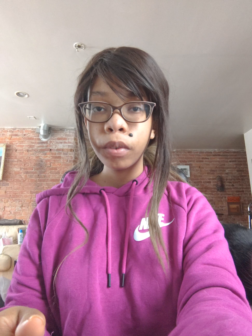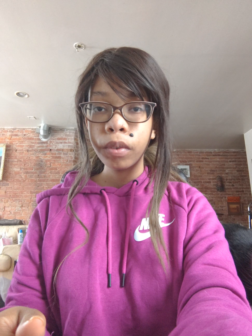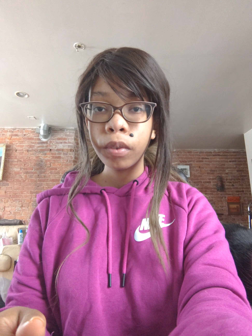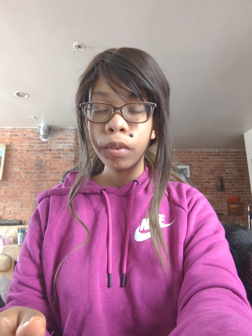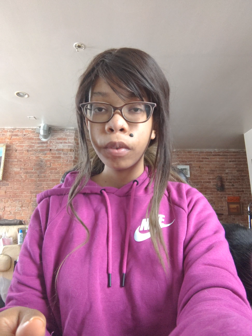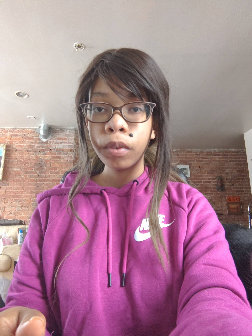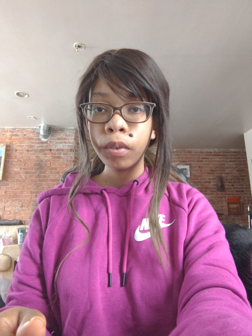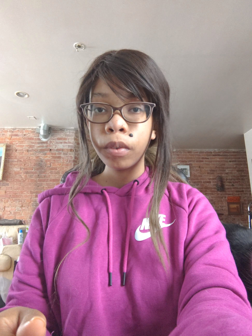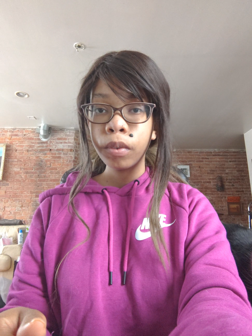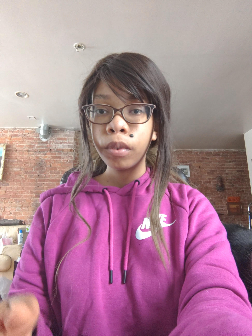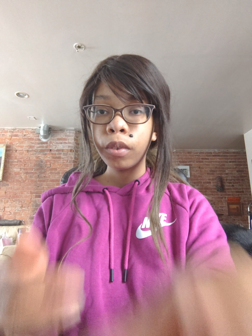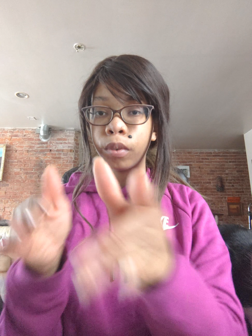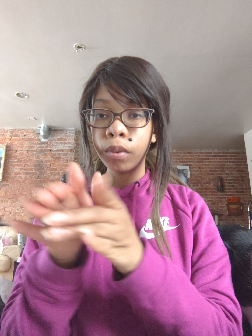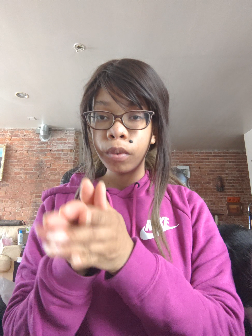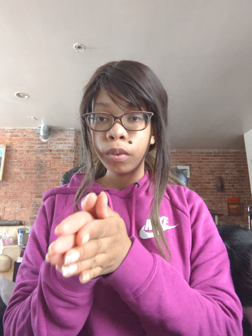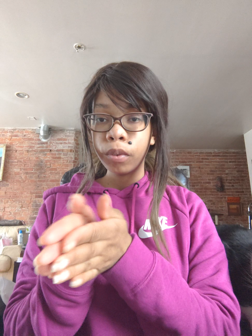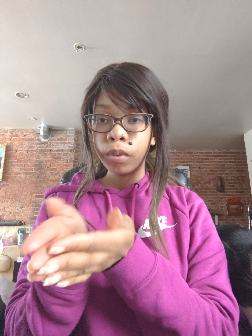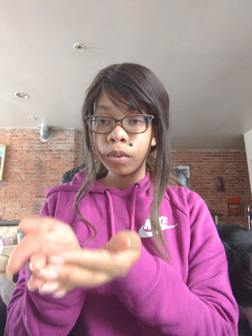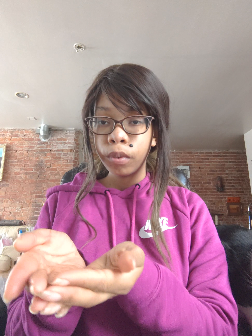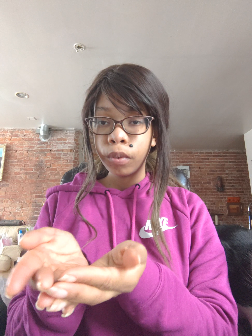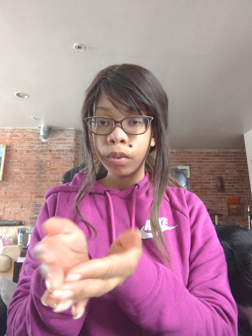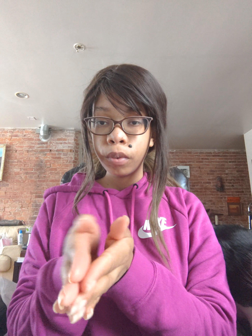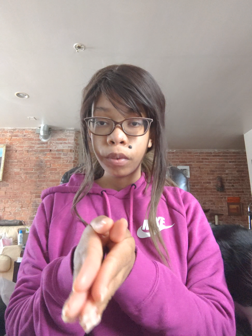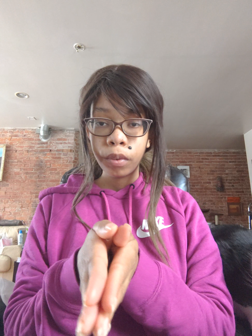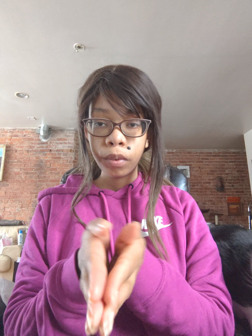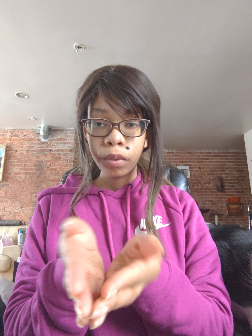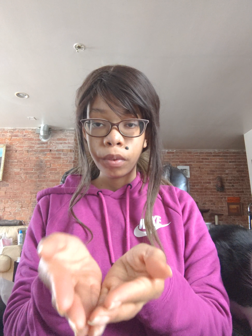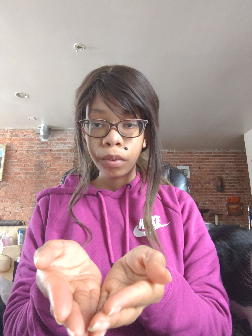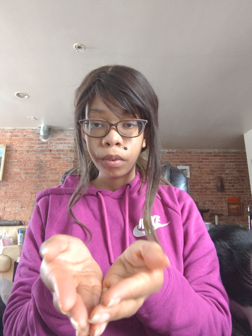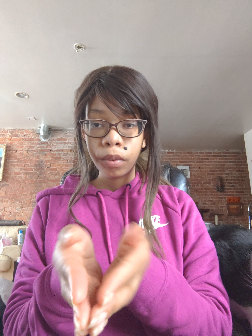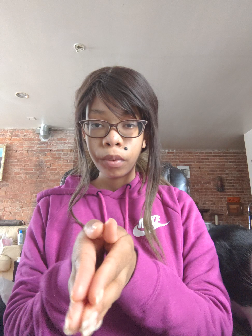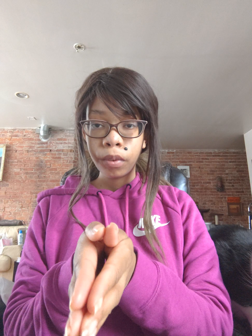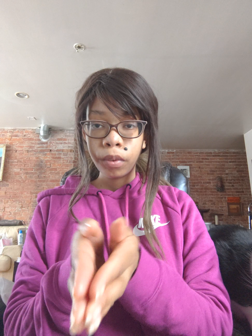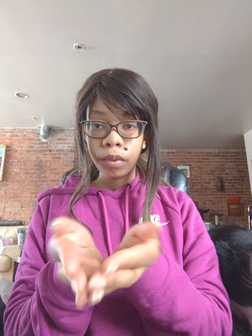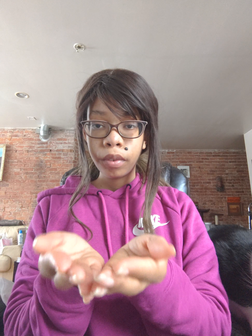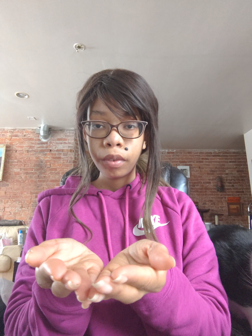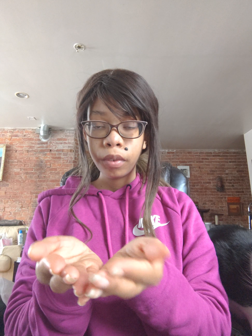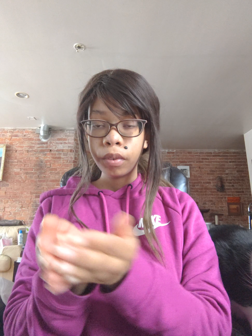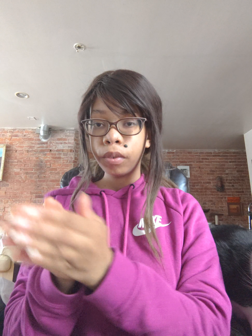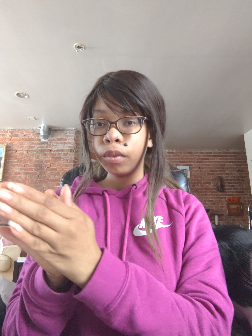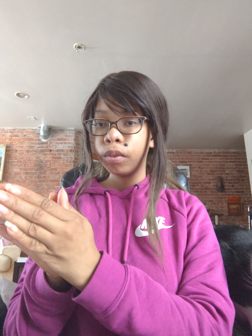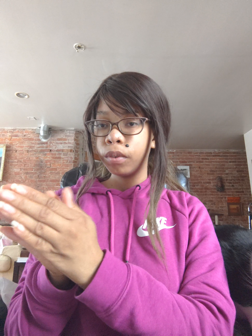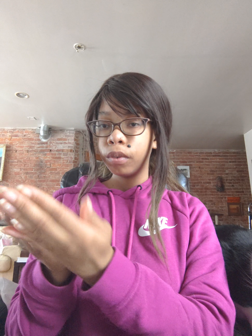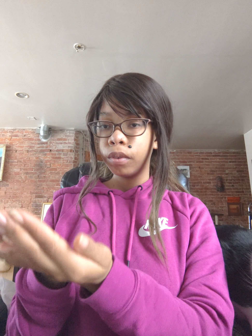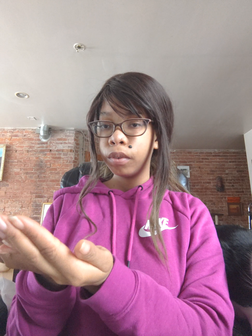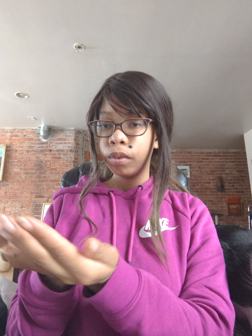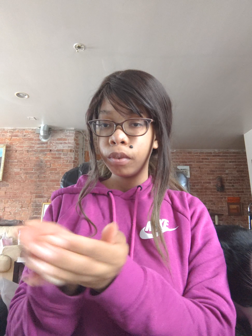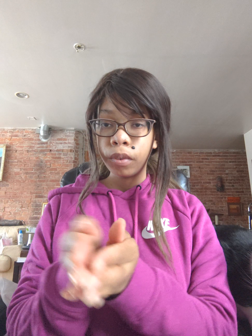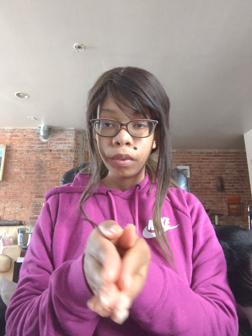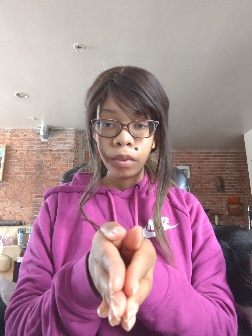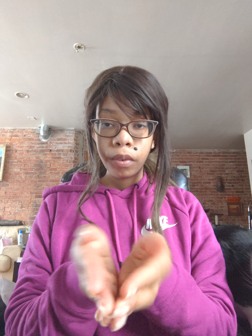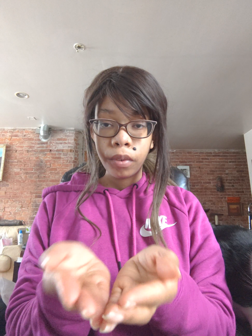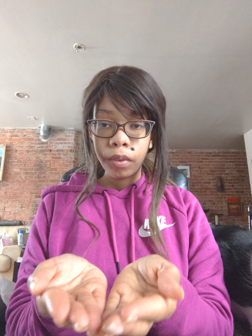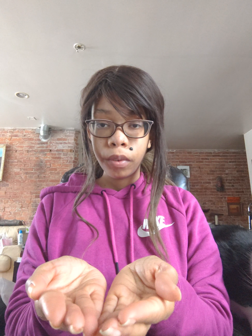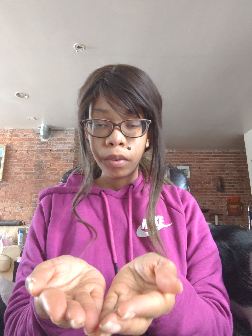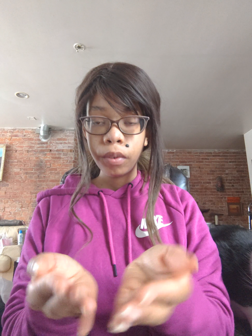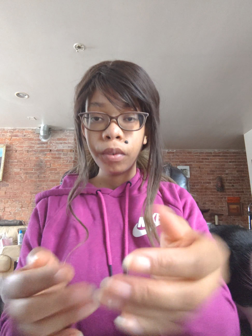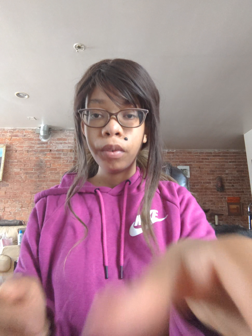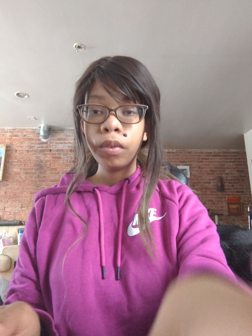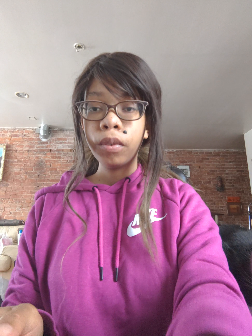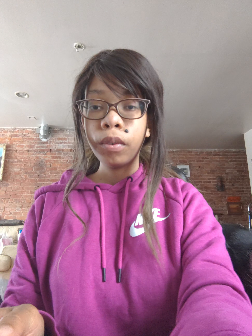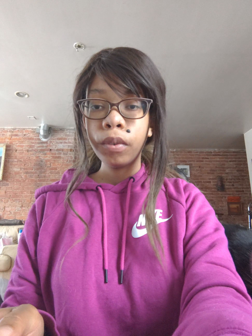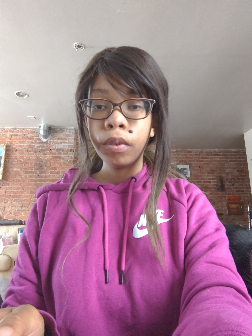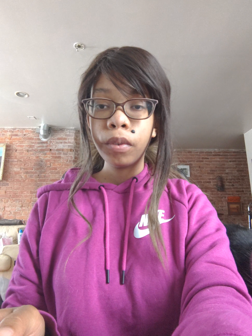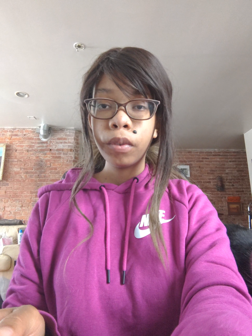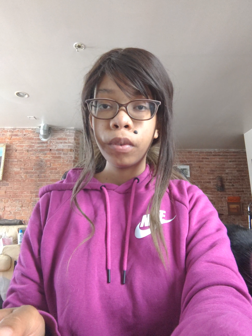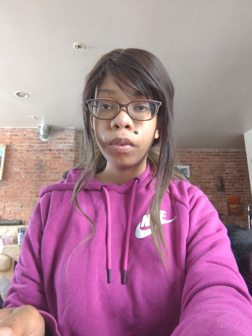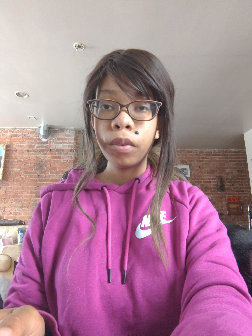book